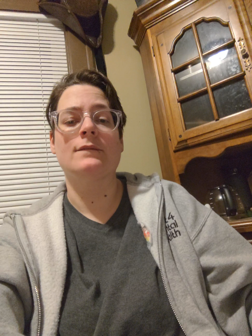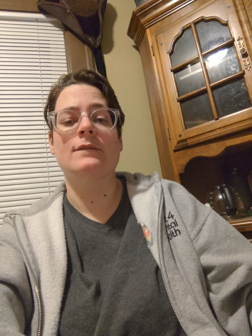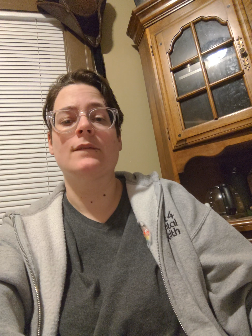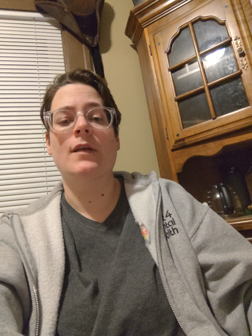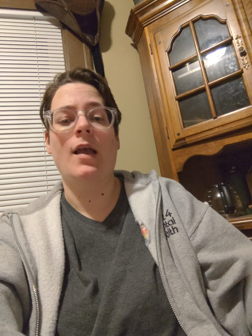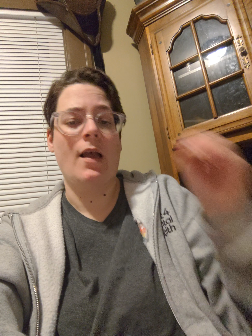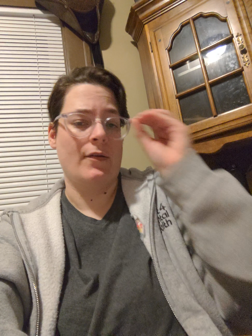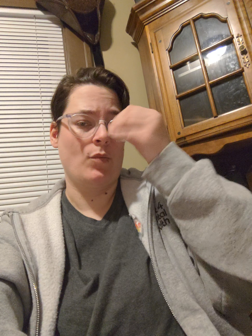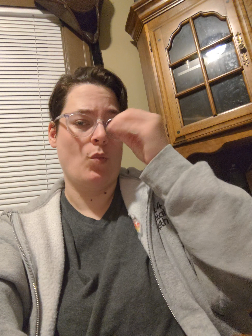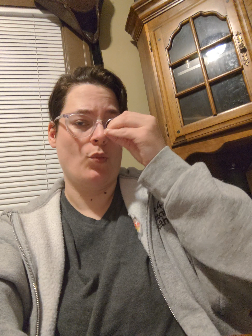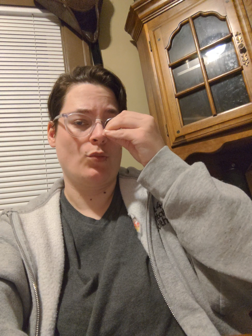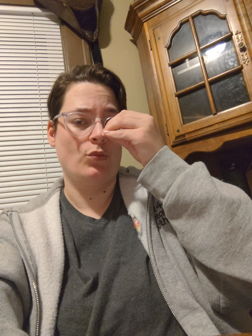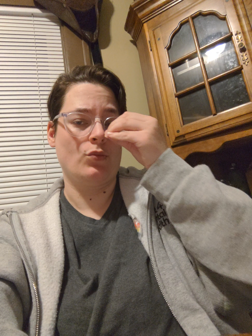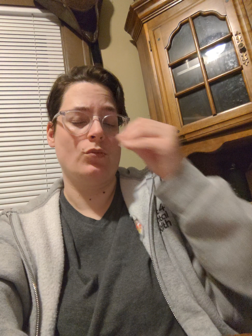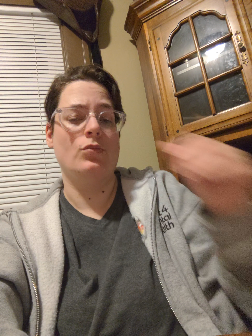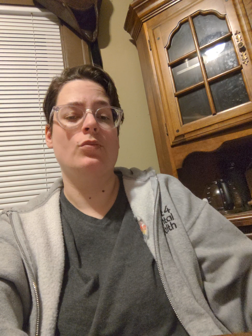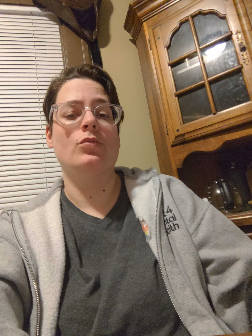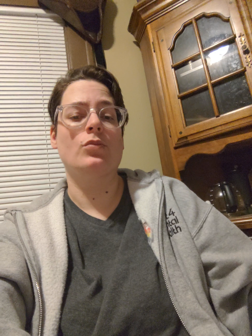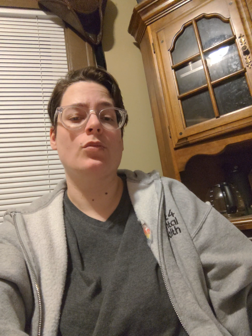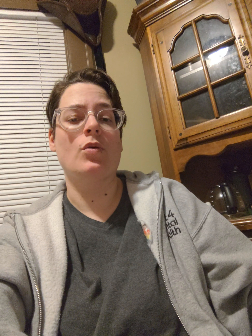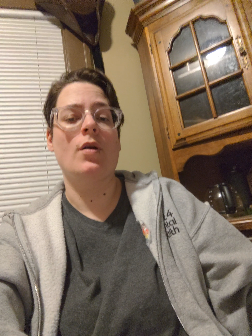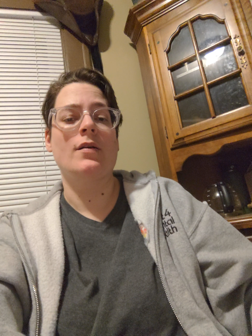owl